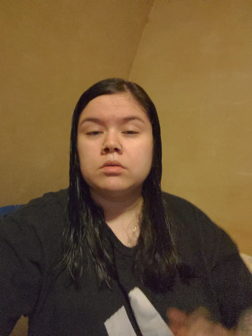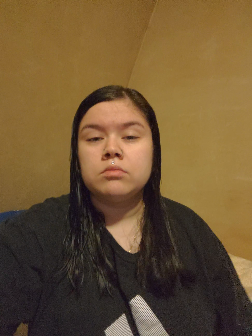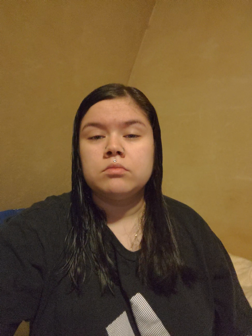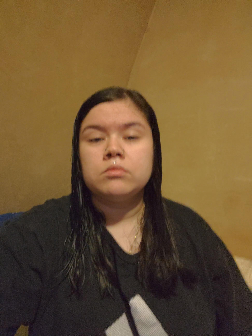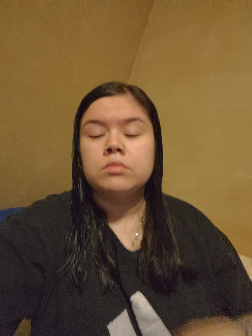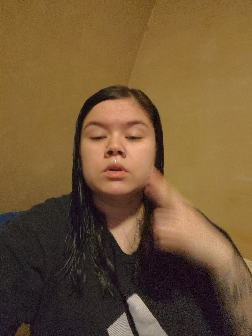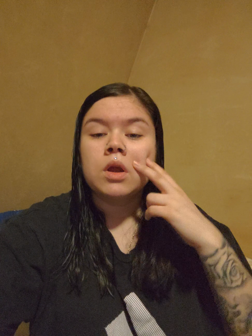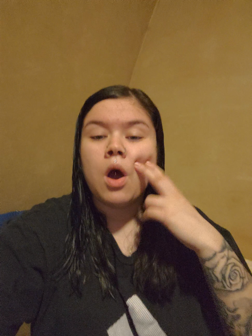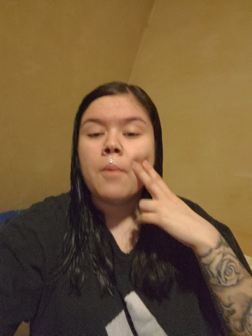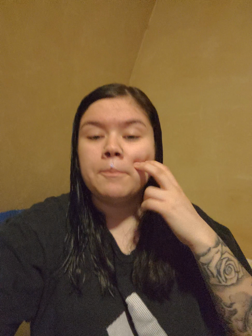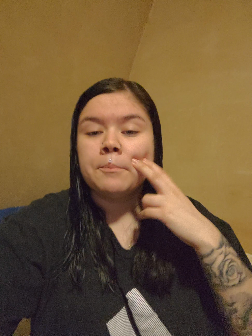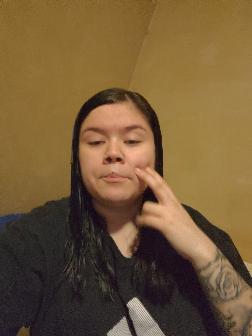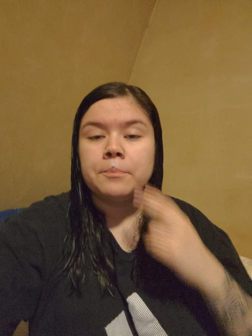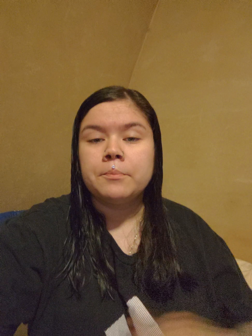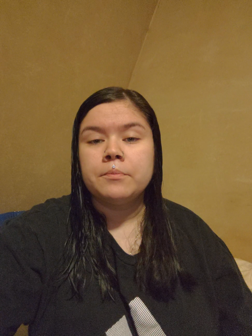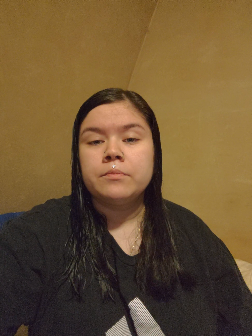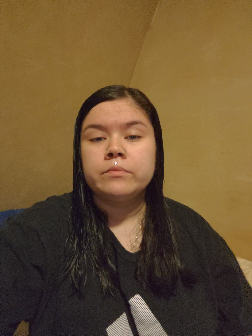gum